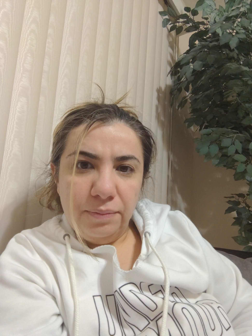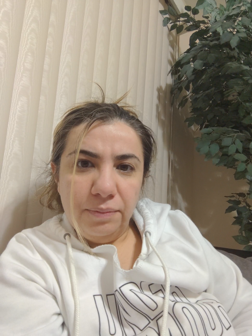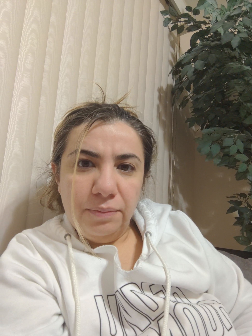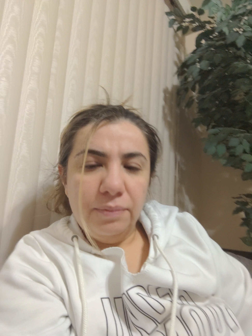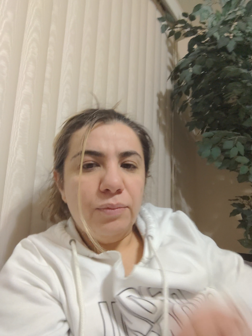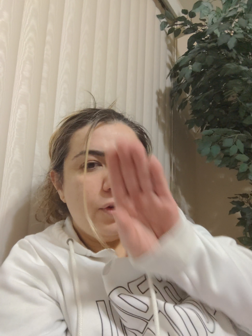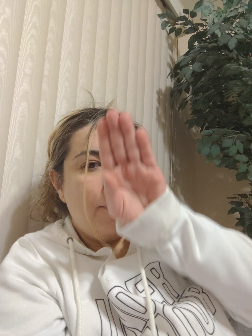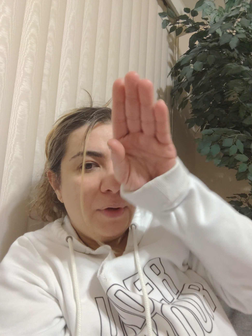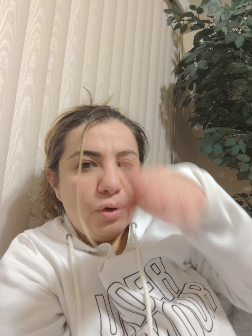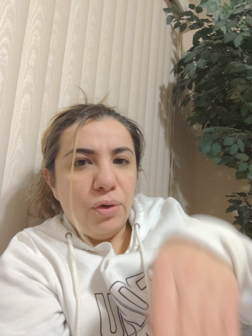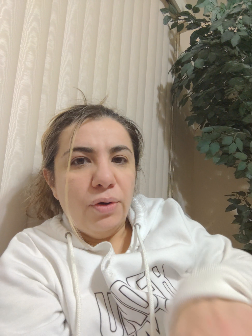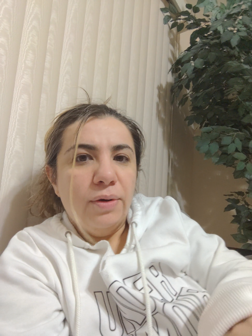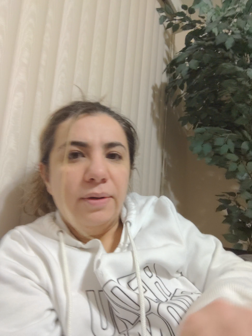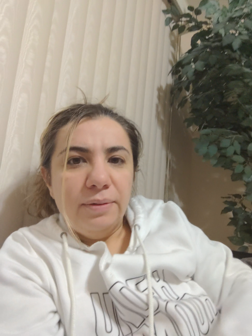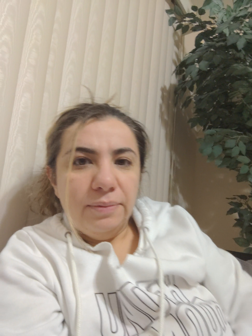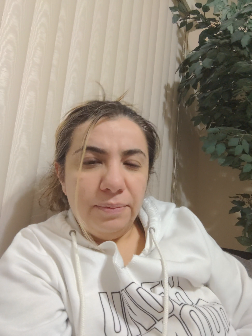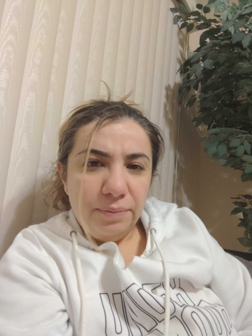elephant